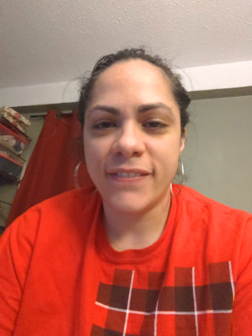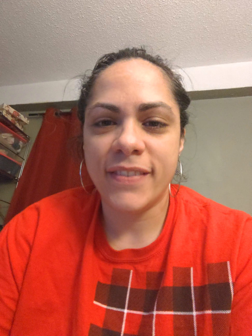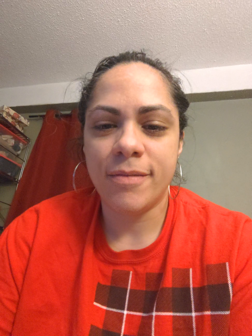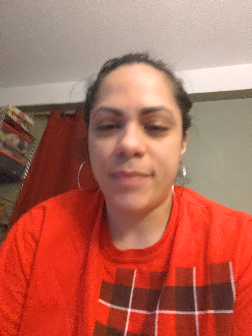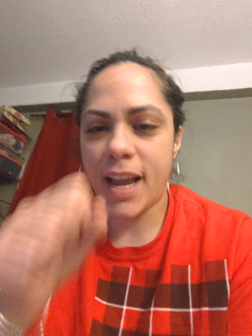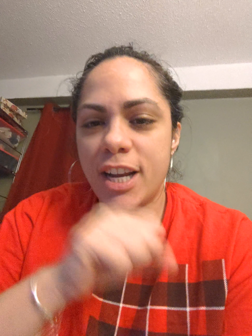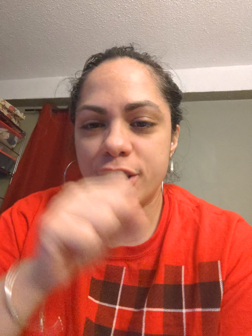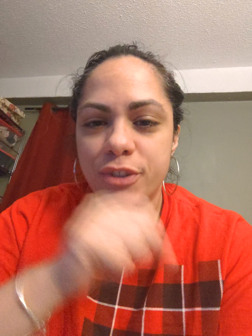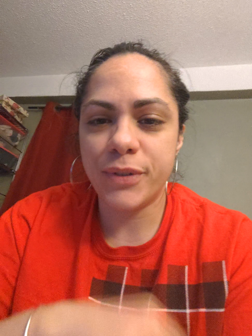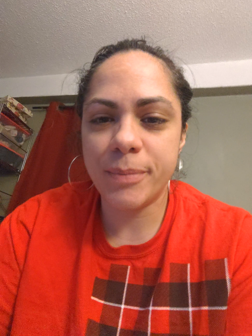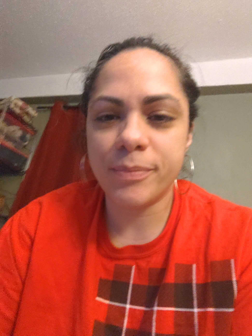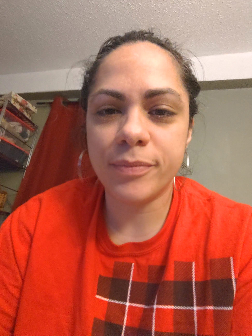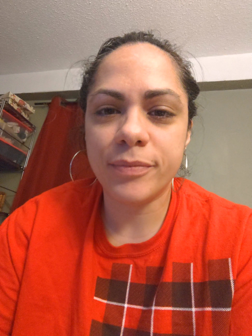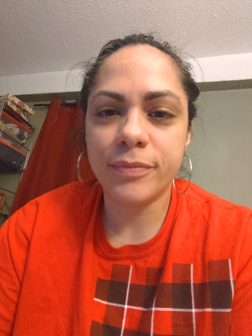ice cream